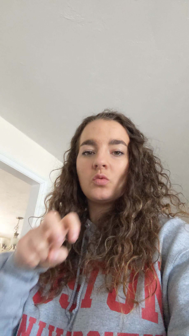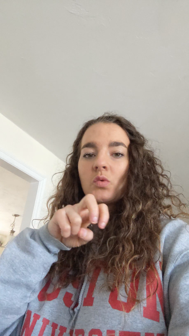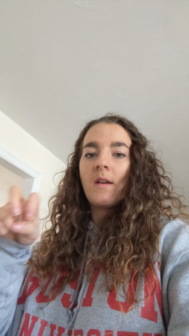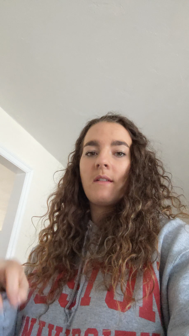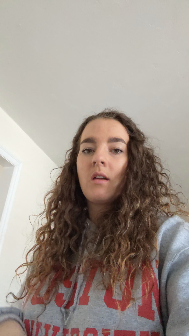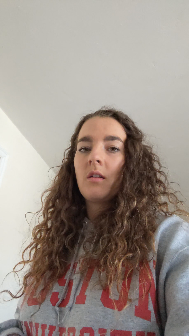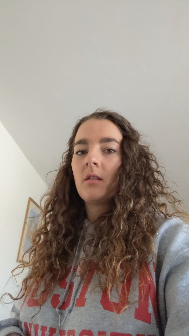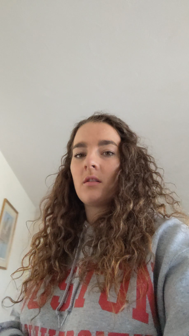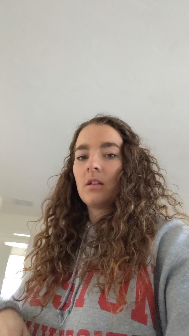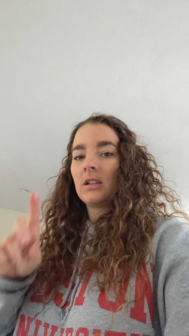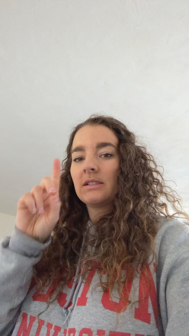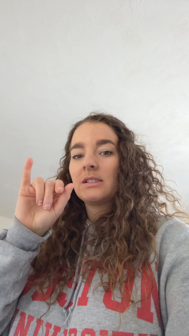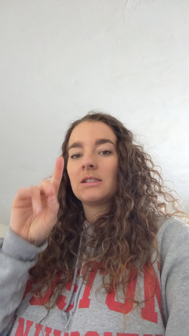did